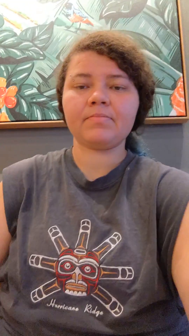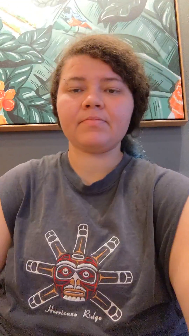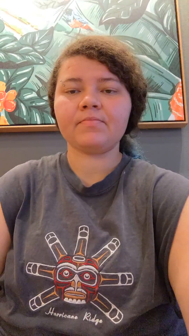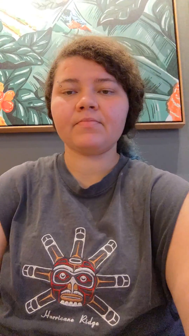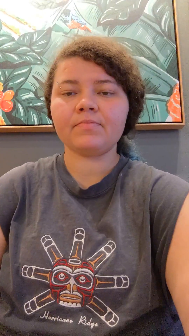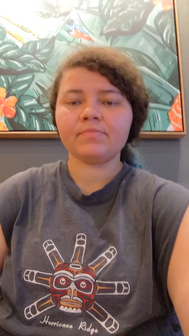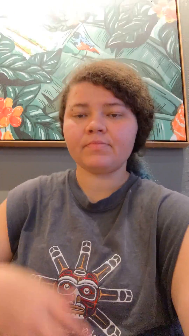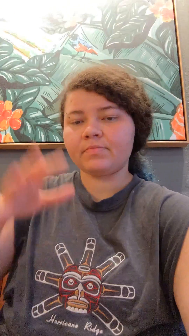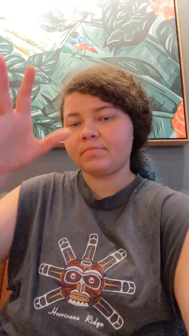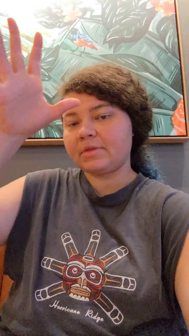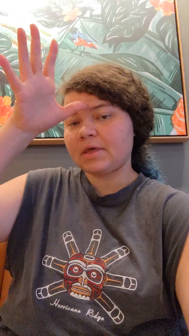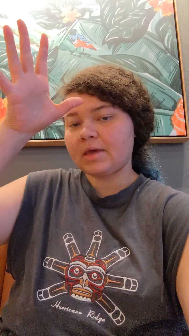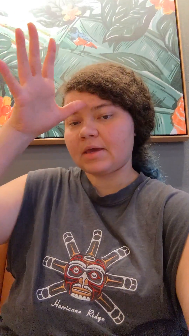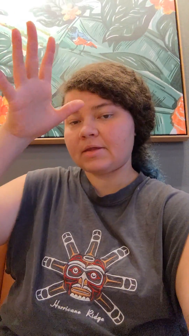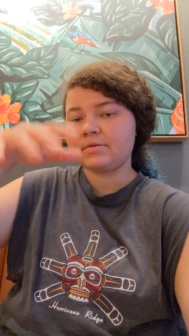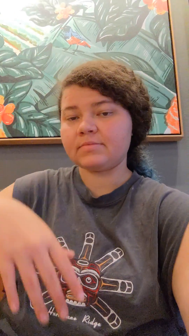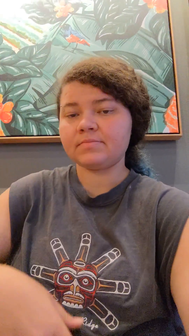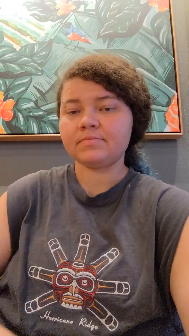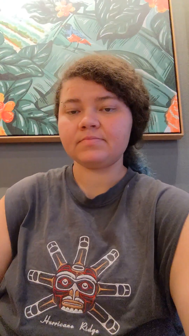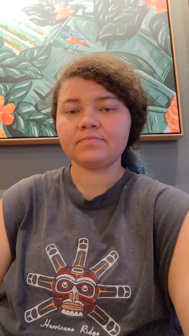daddy